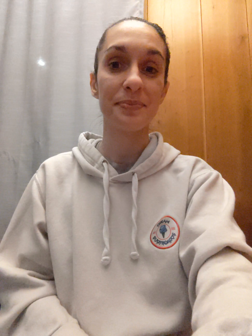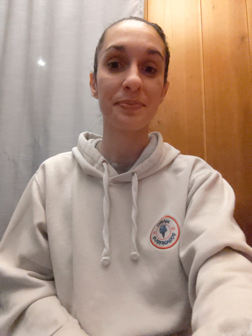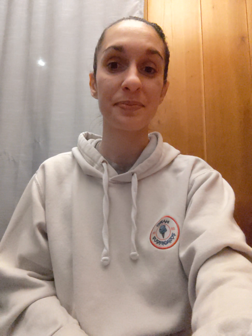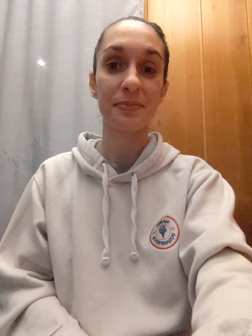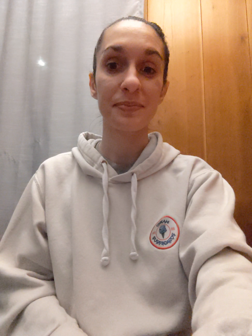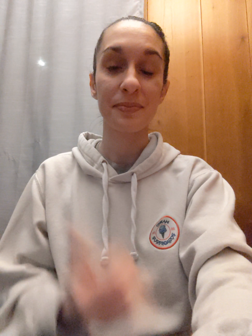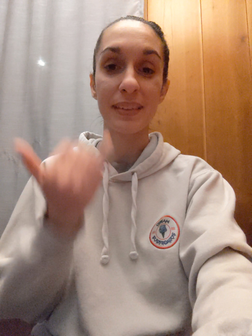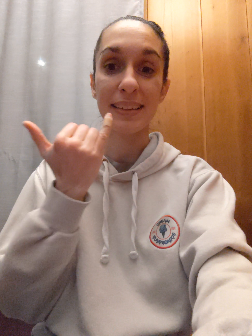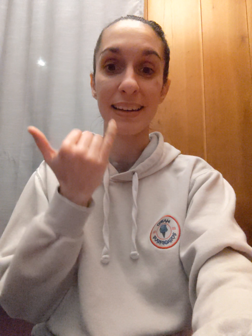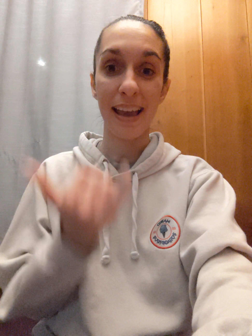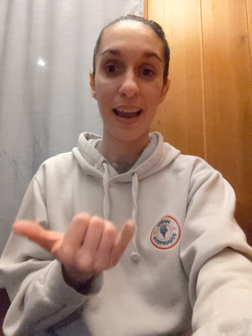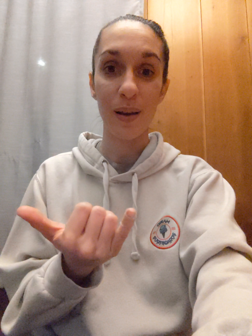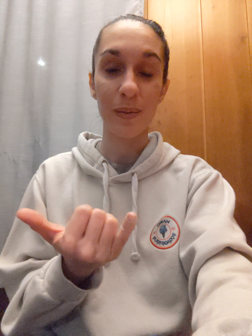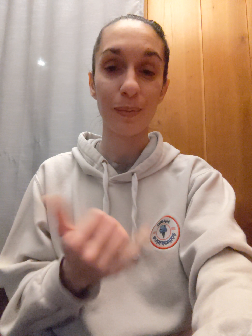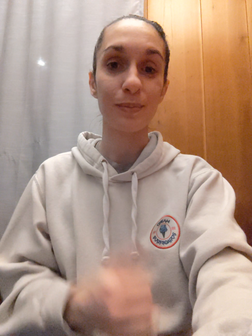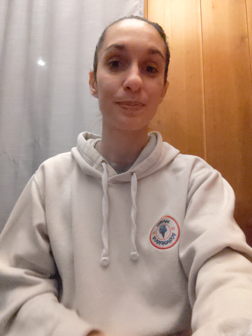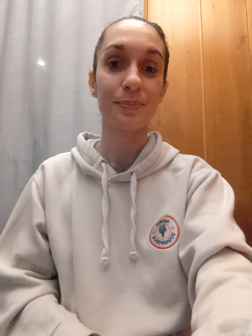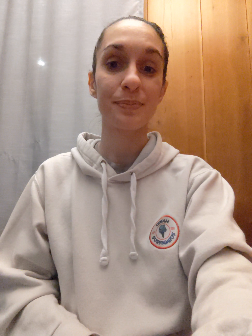now